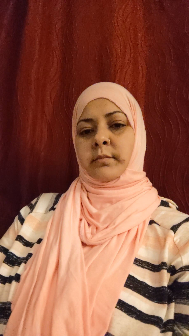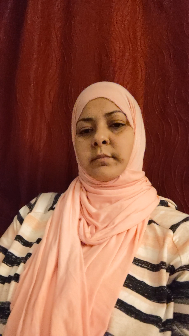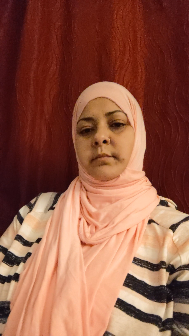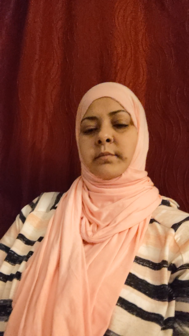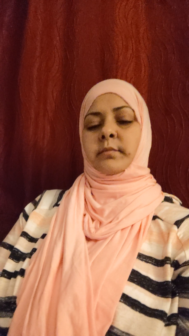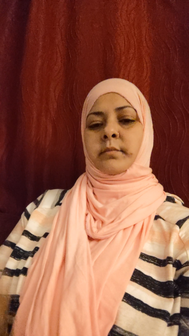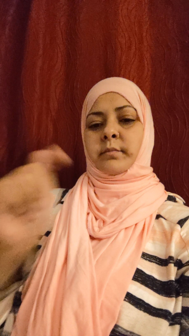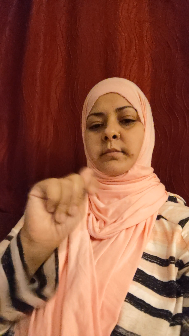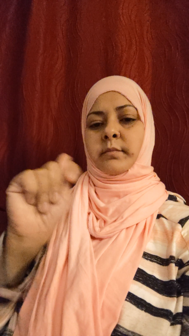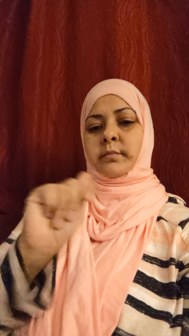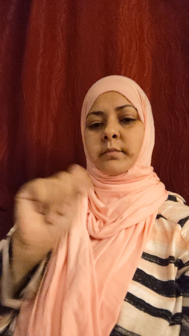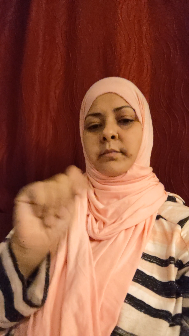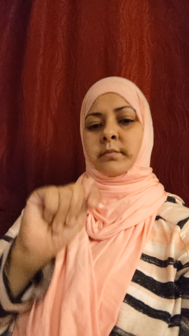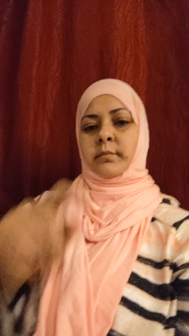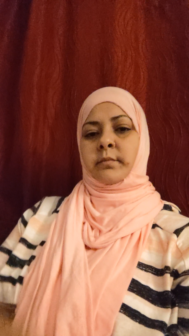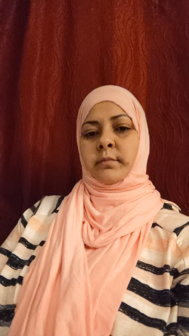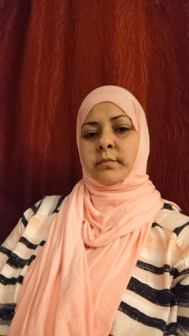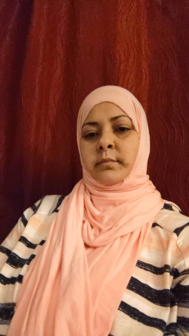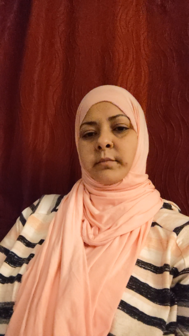bathroom